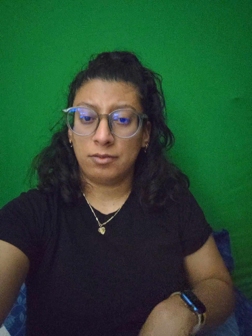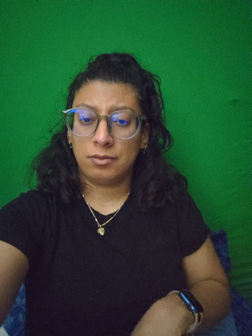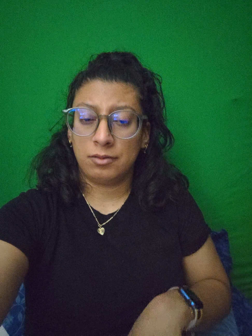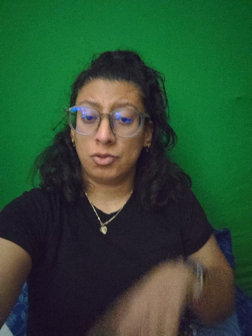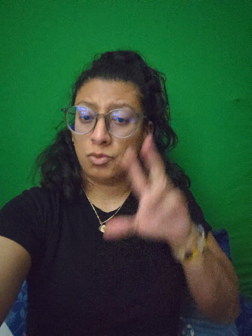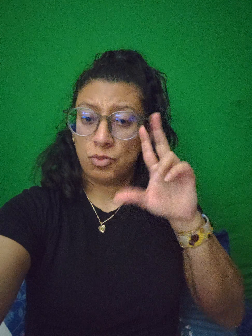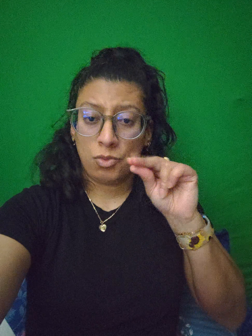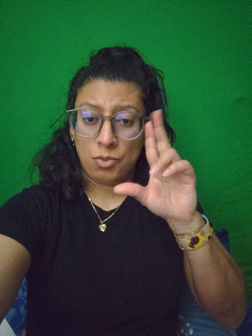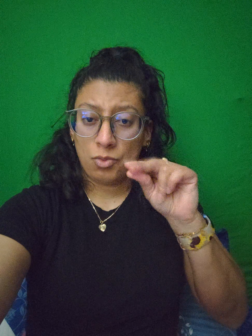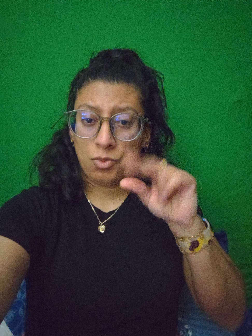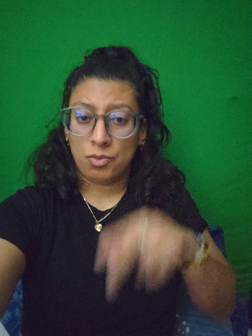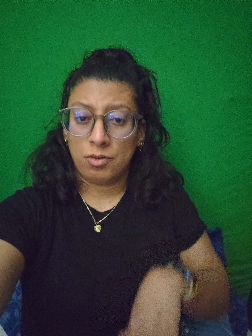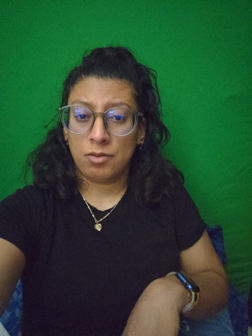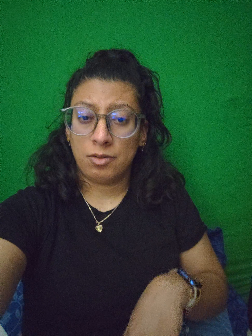no